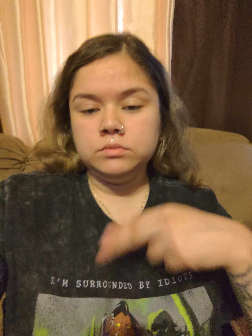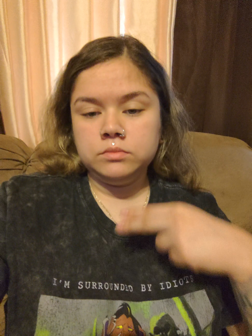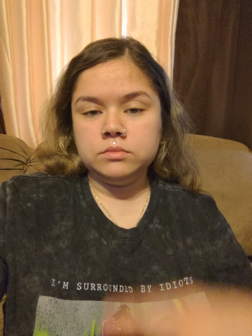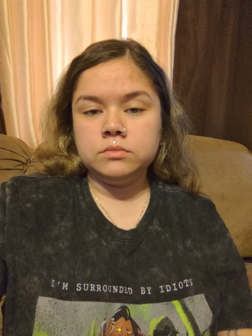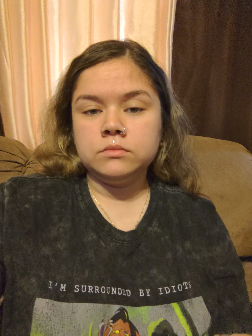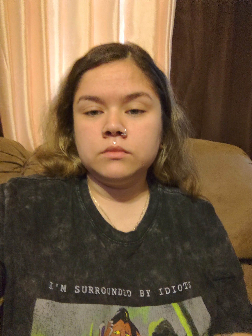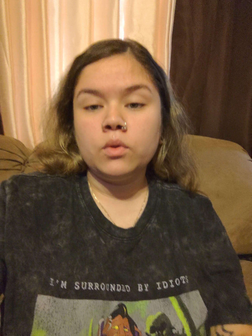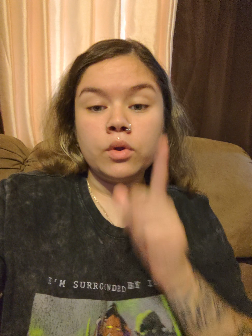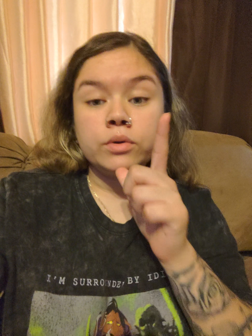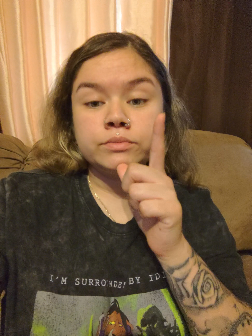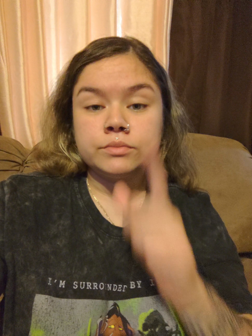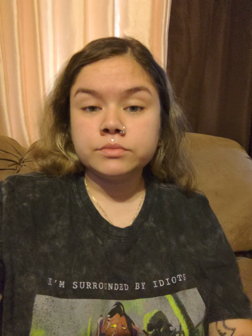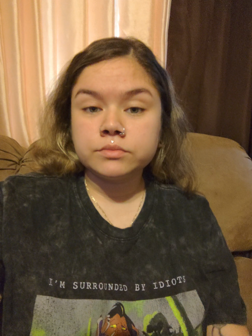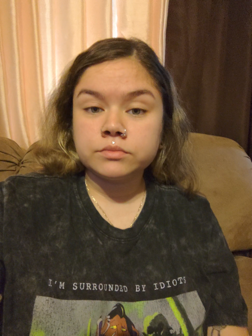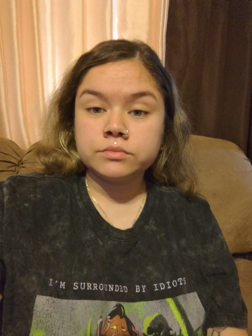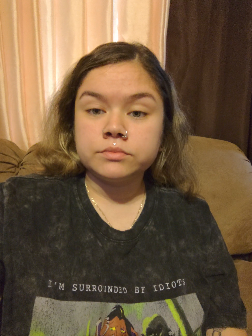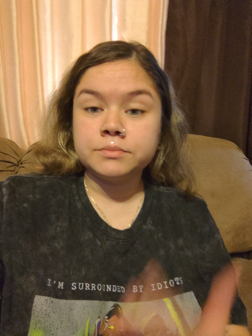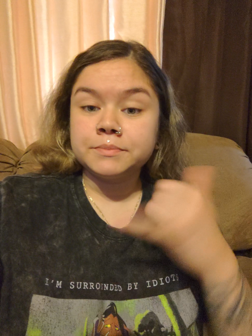lunch